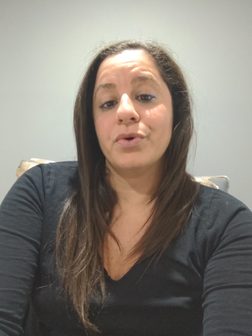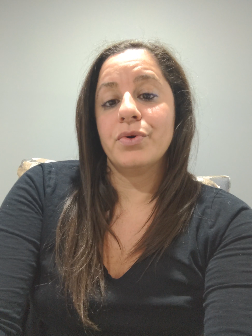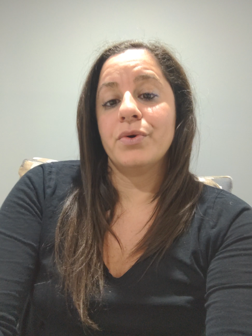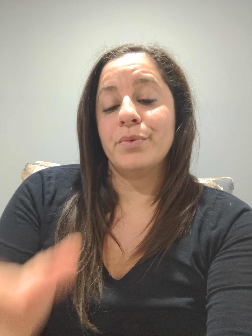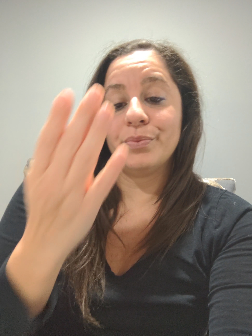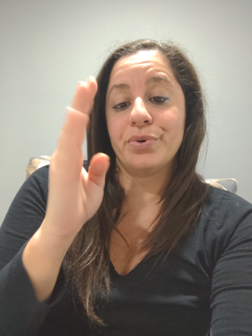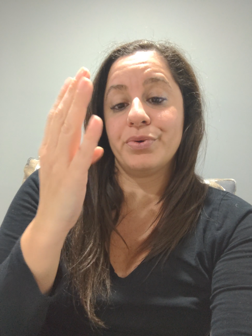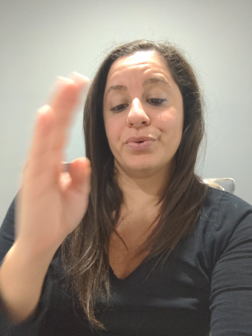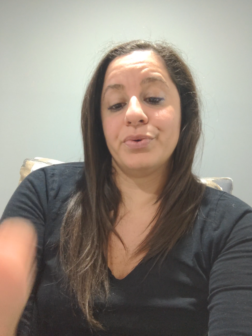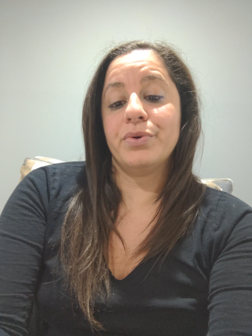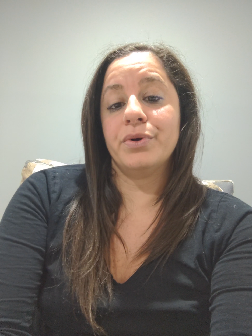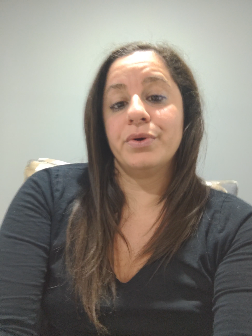blue